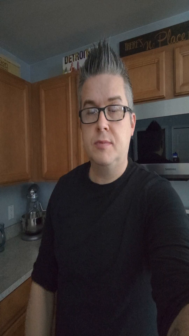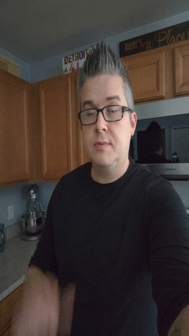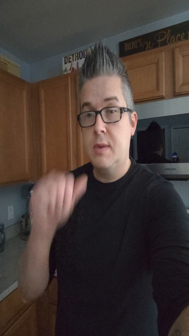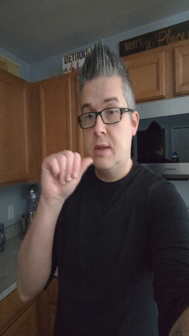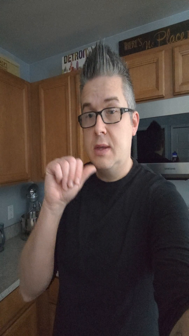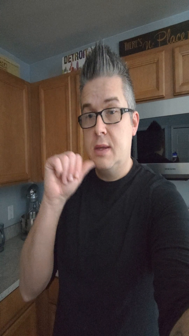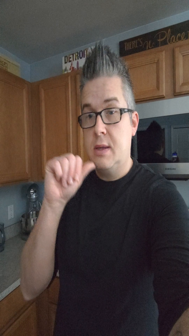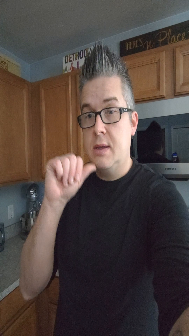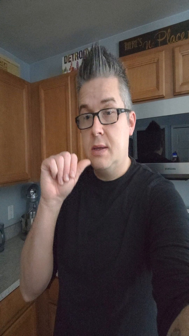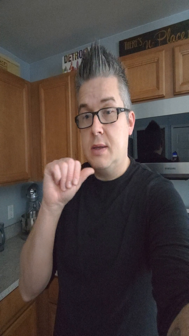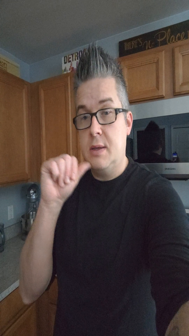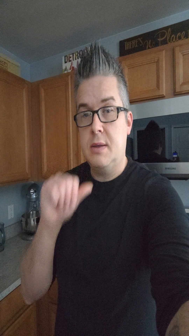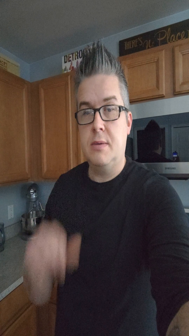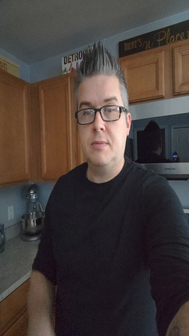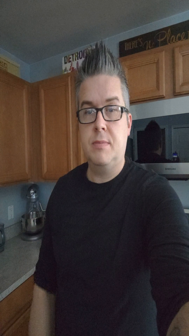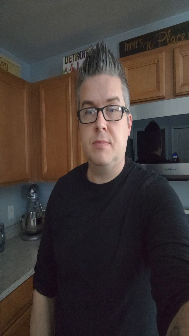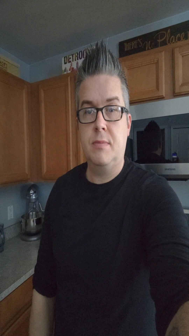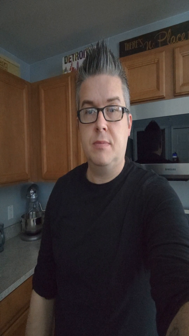aunt